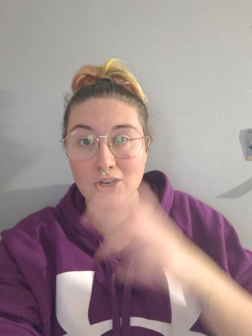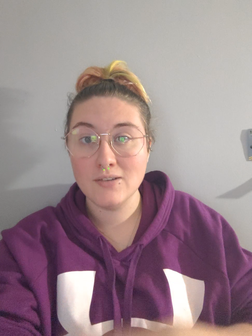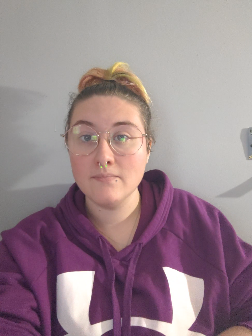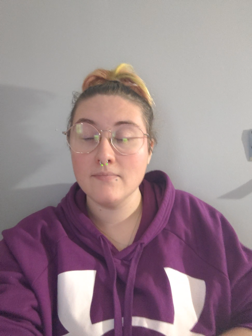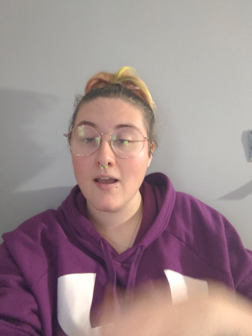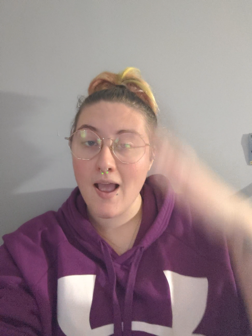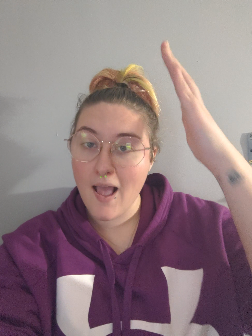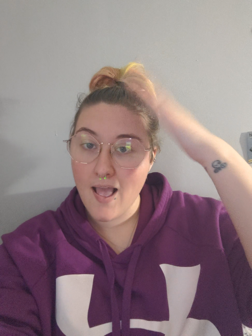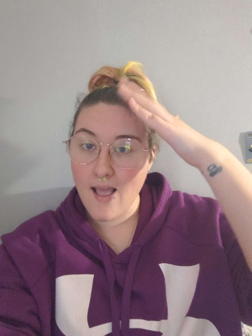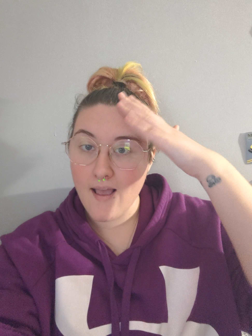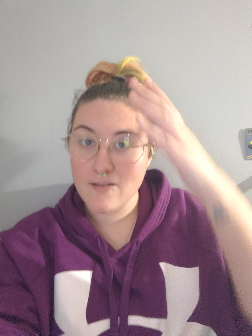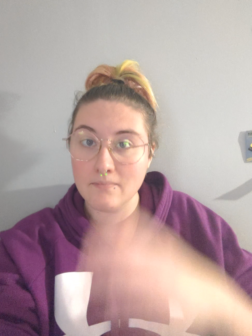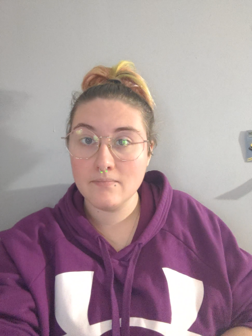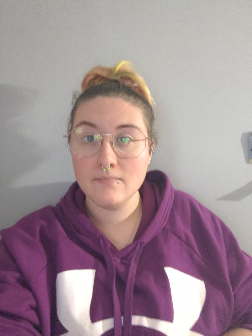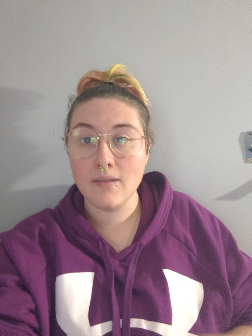hat